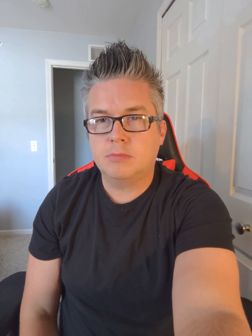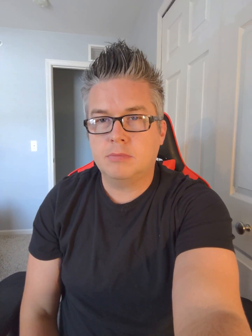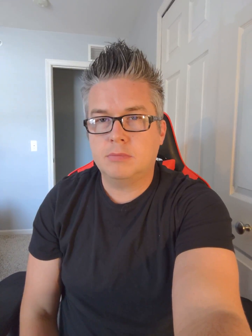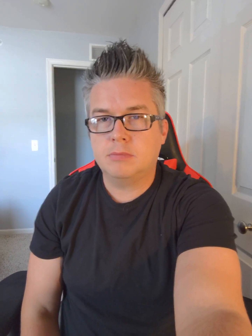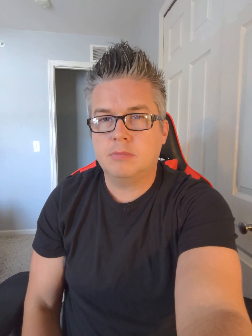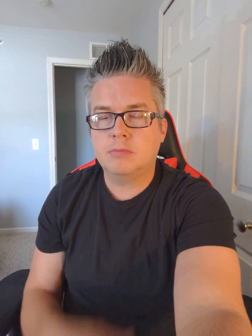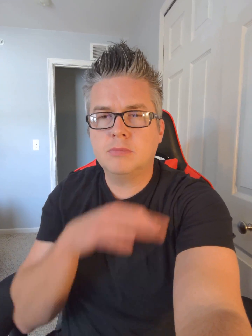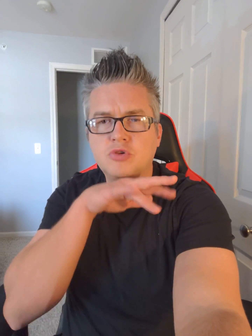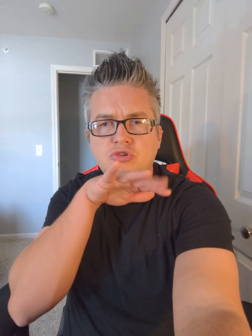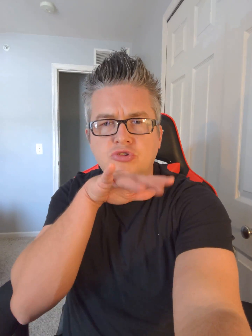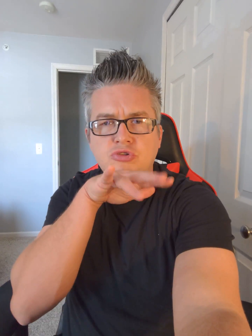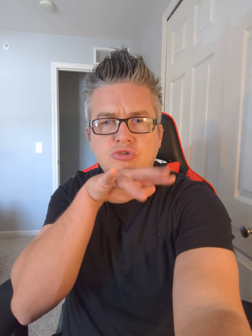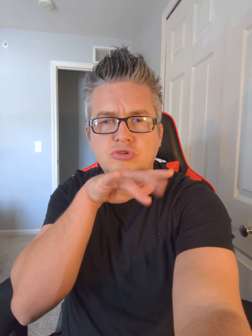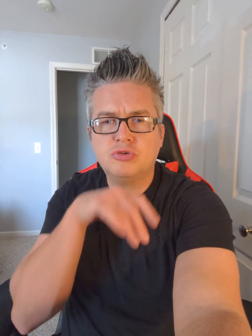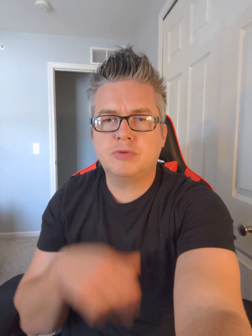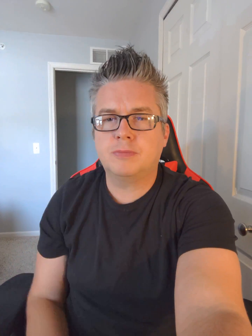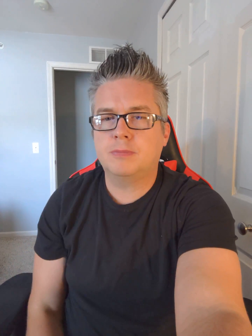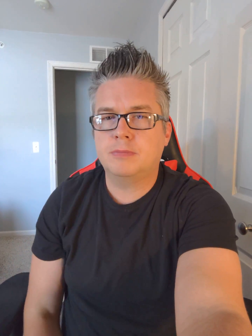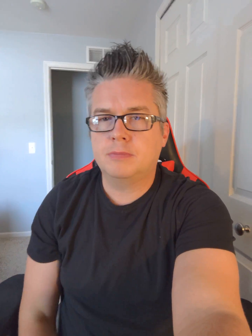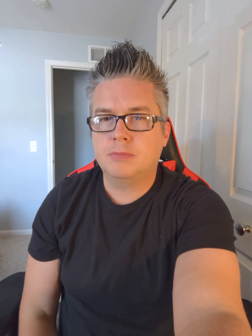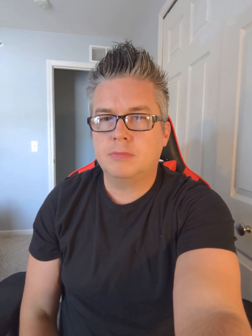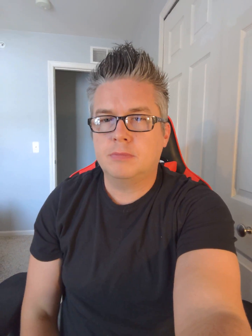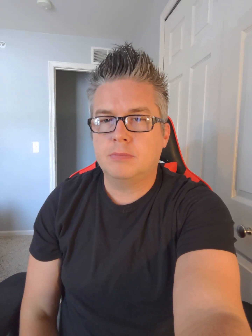naughty